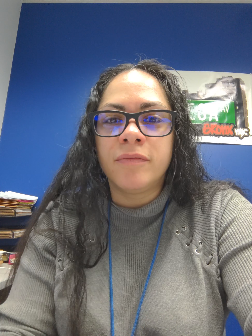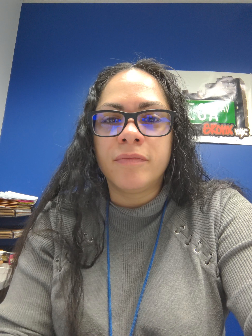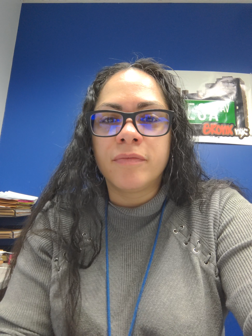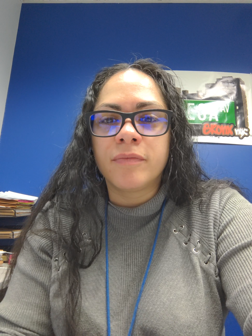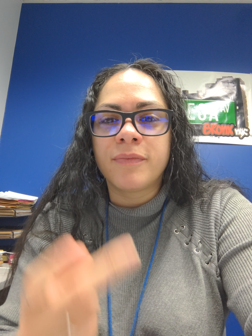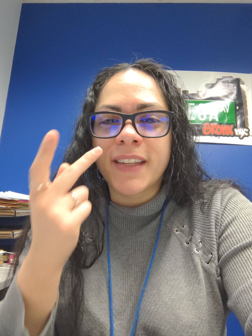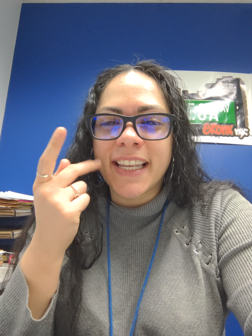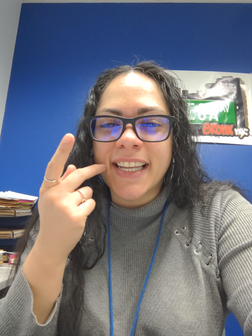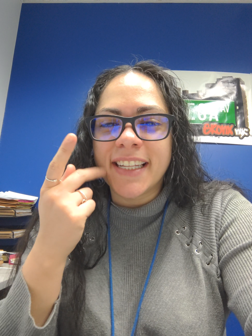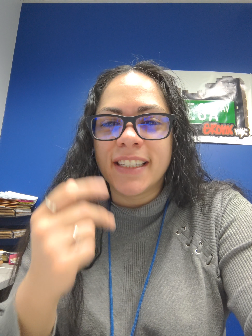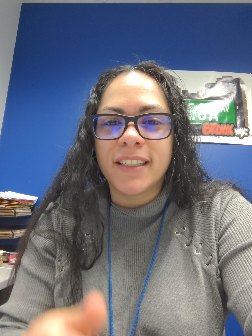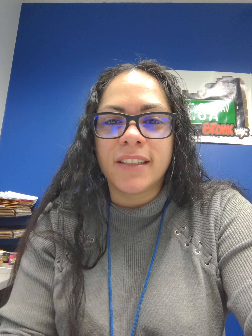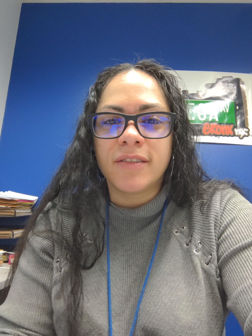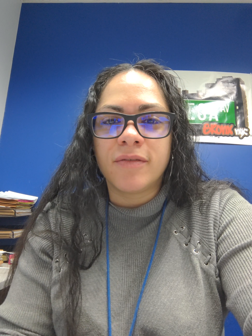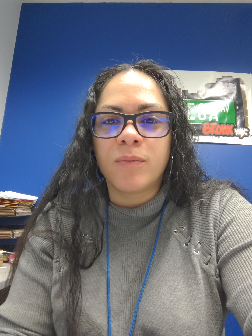kitty